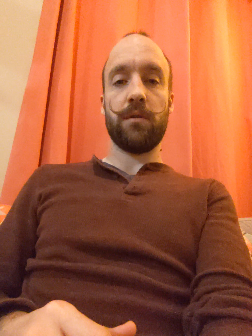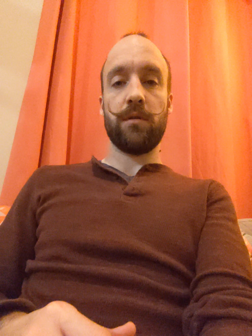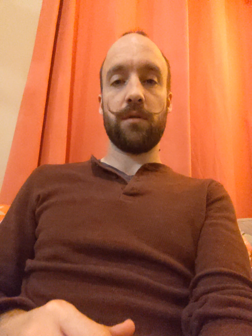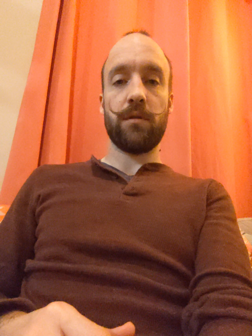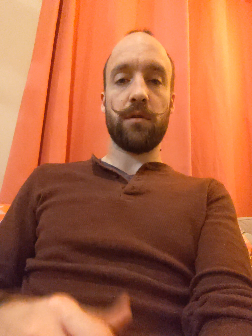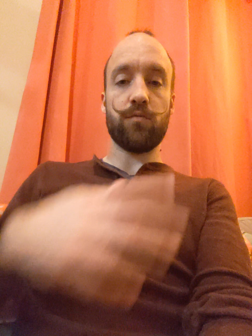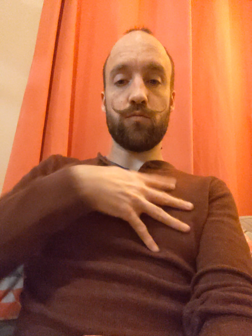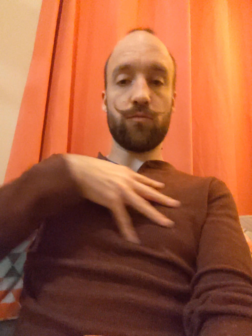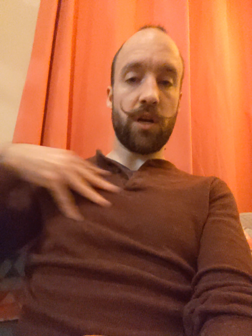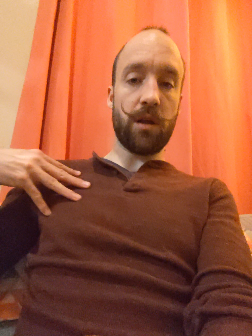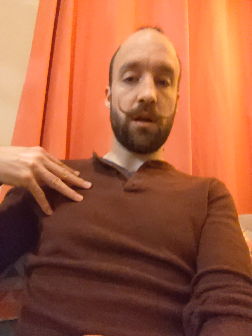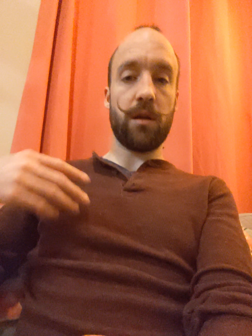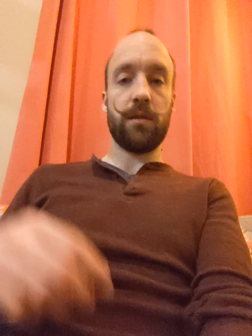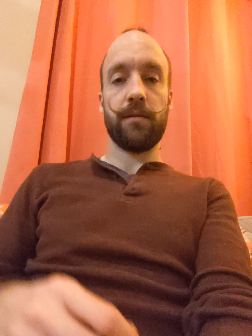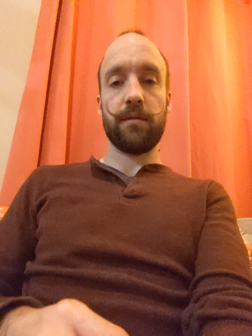zebra